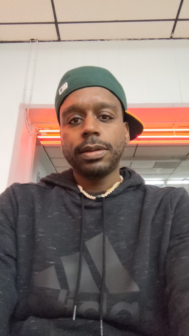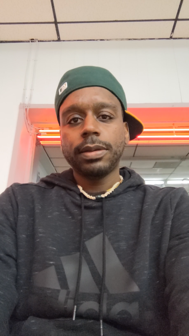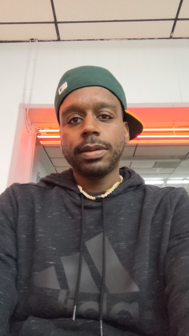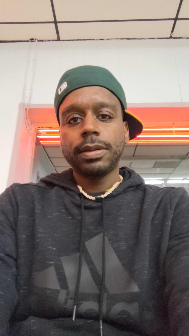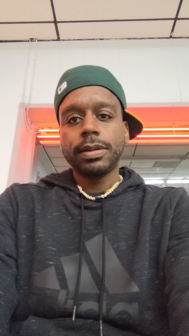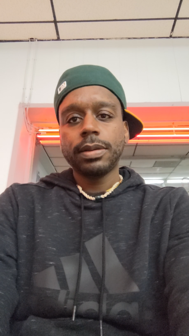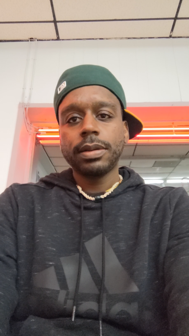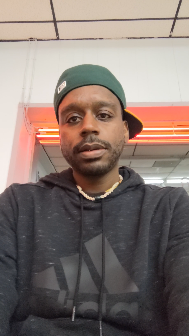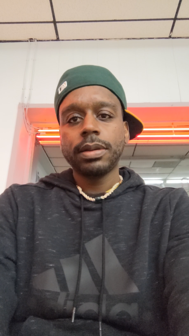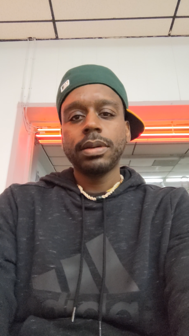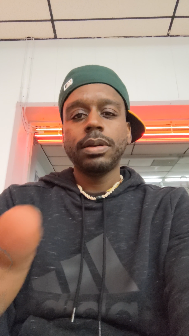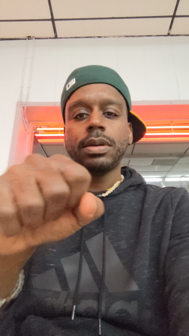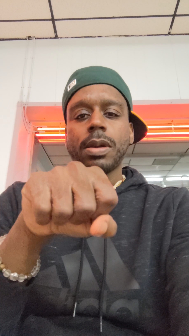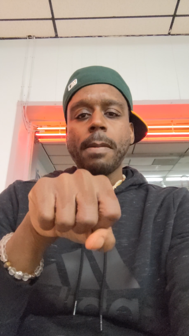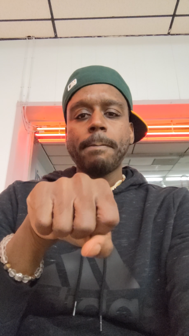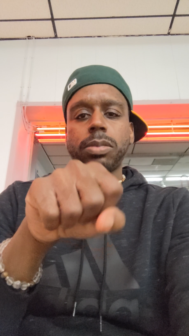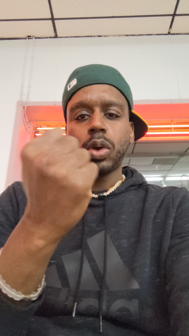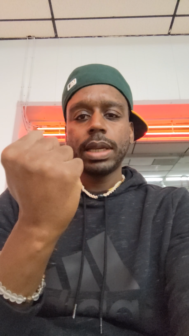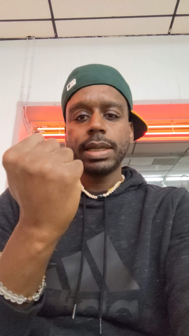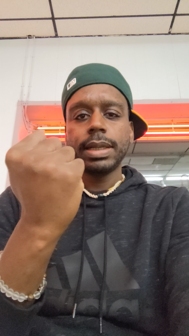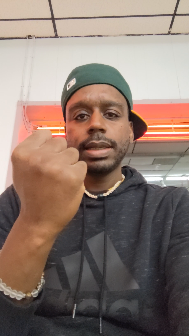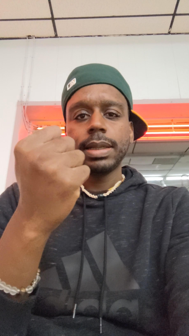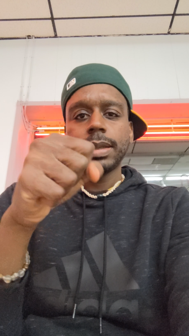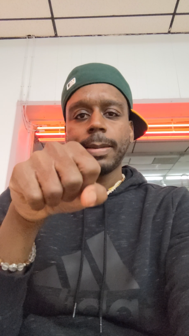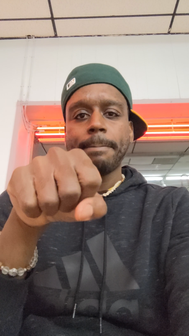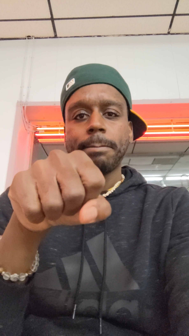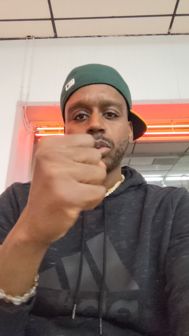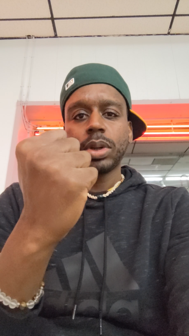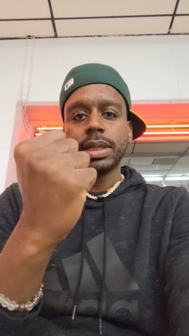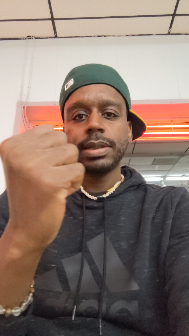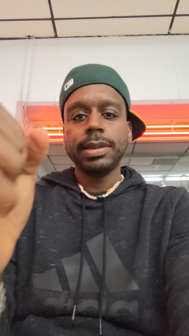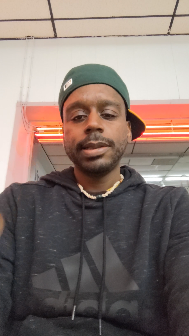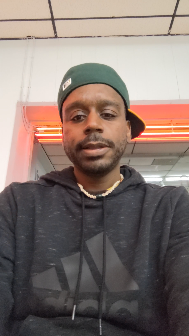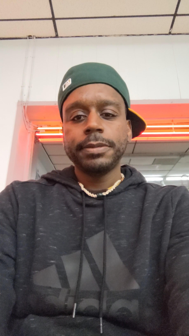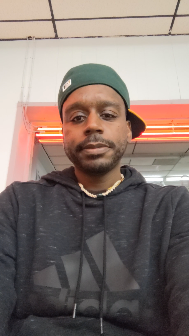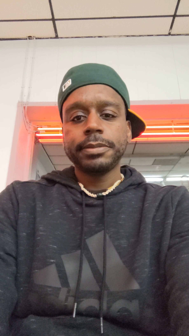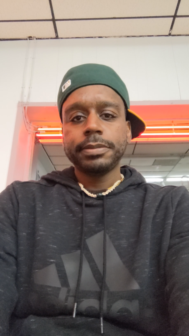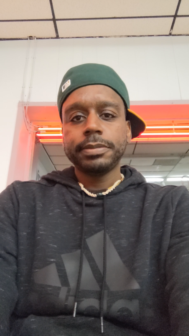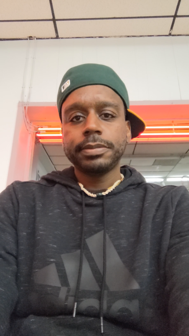break